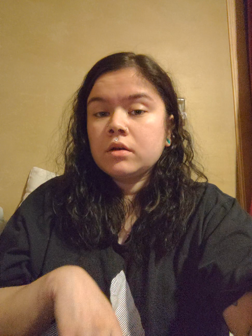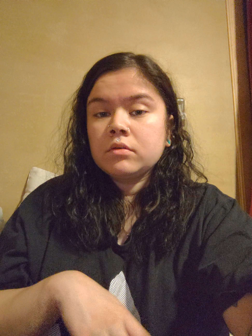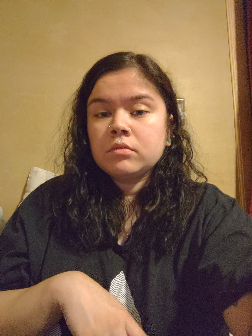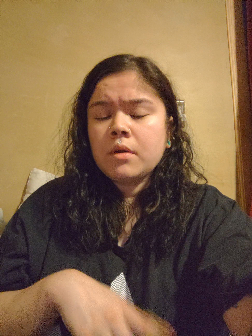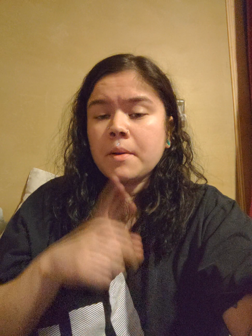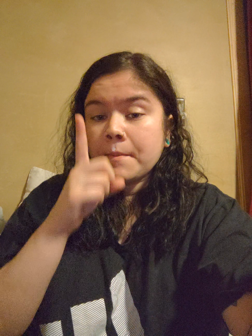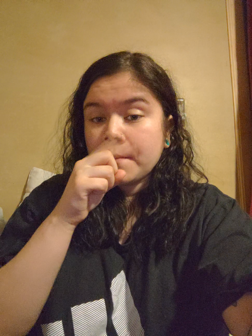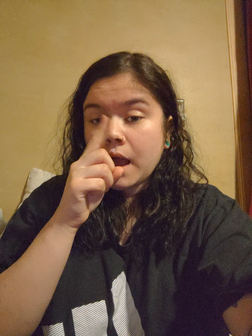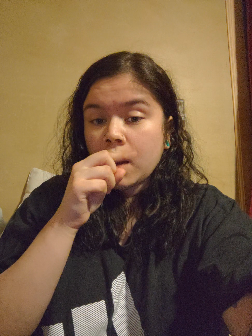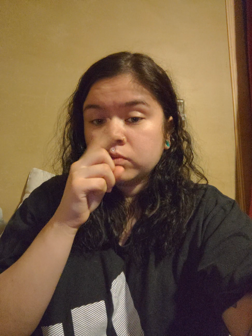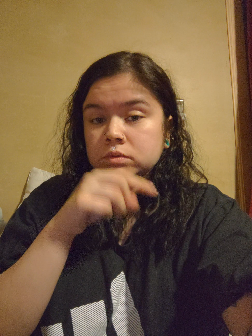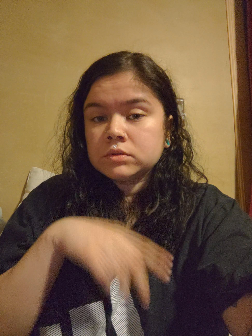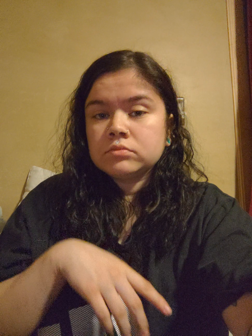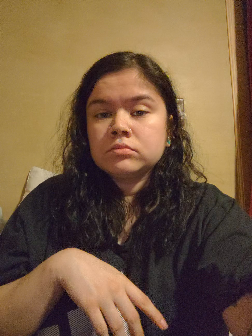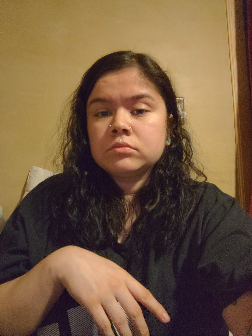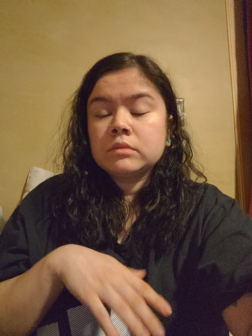mouse